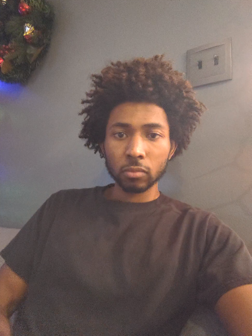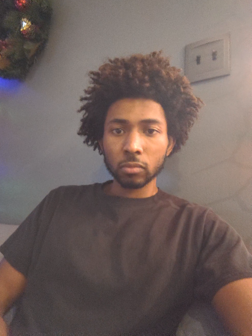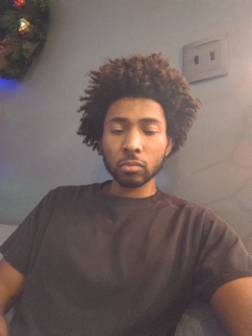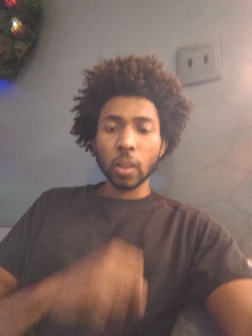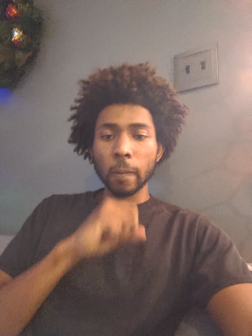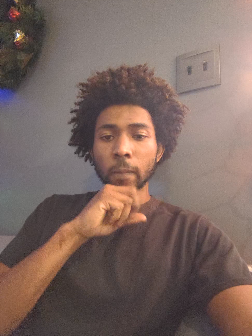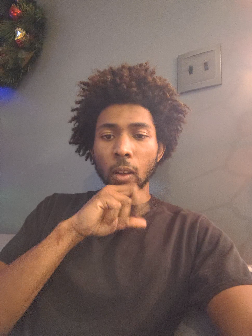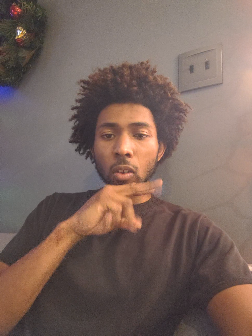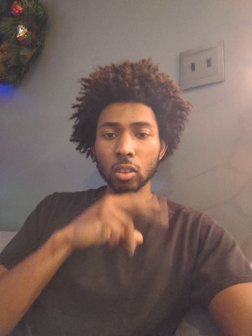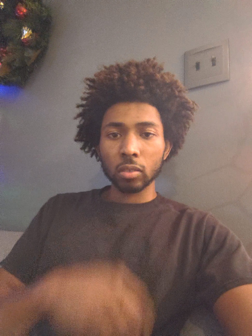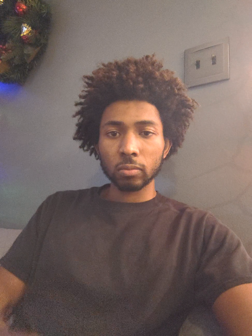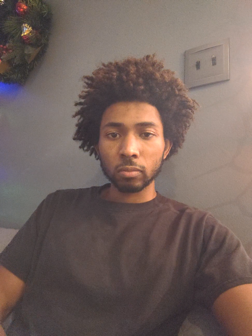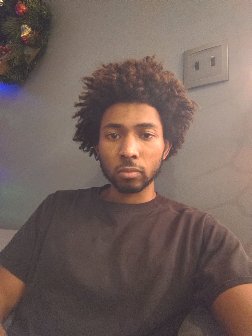frog